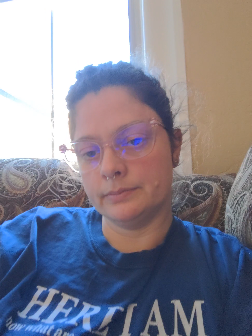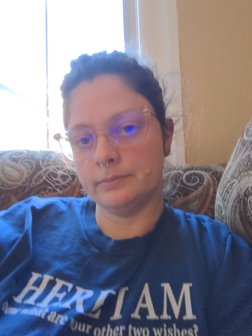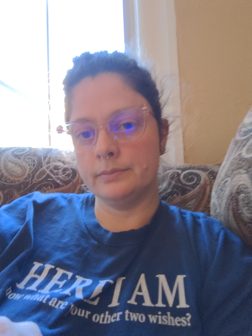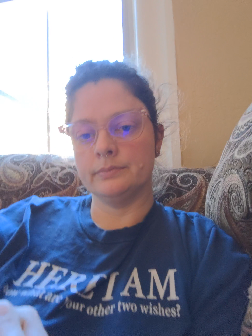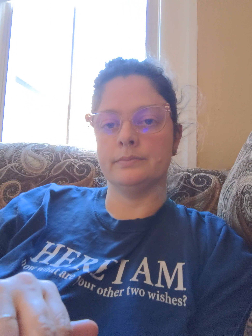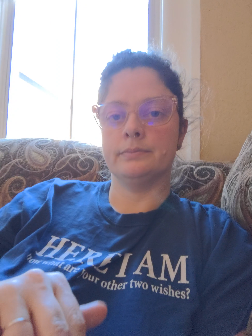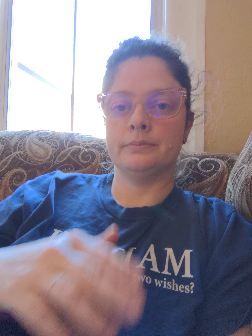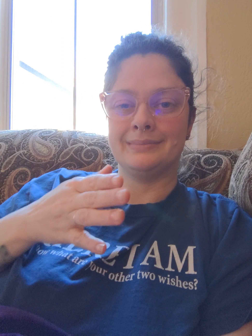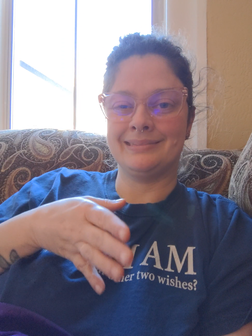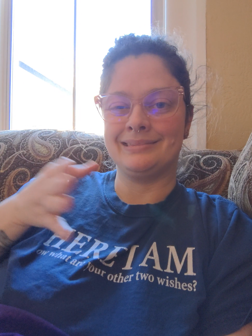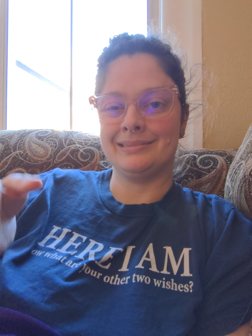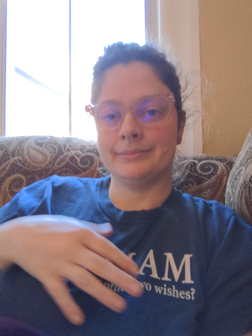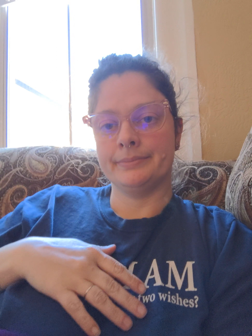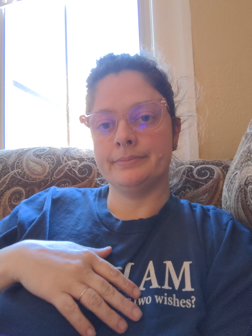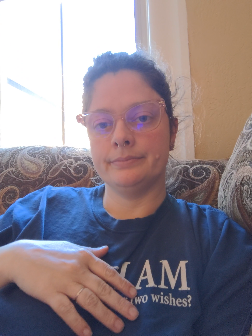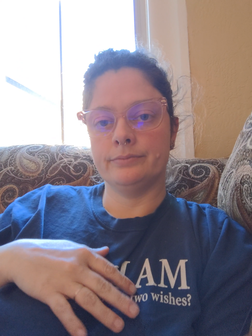beside